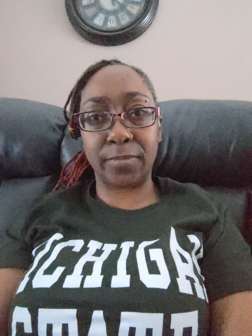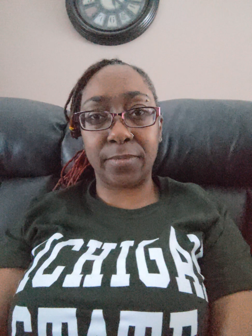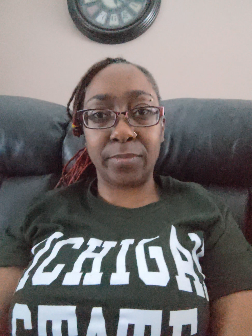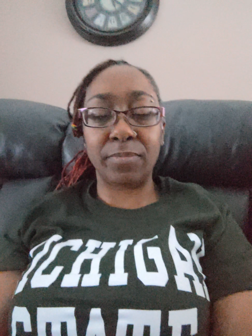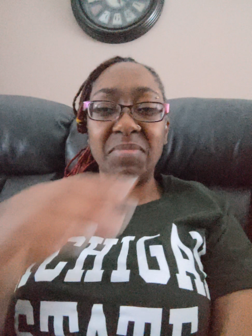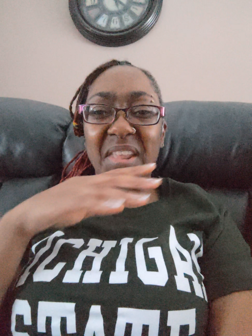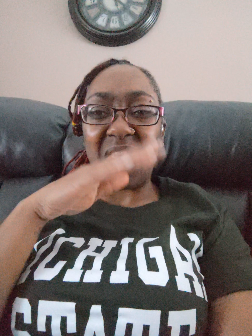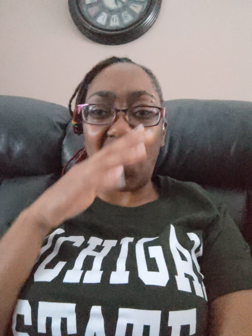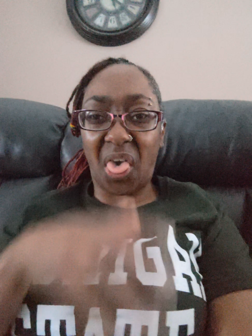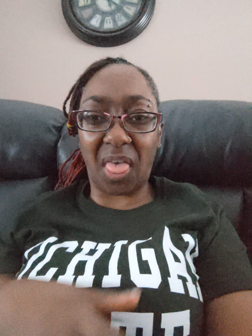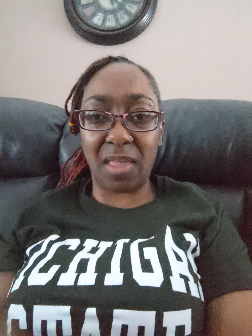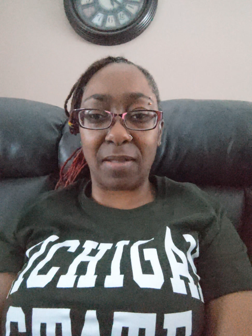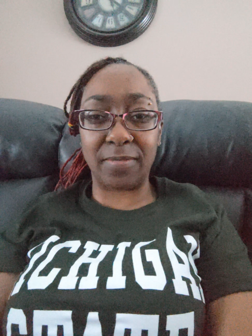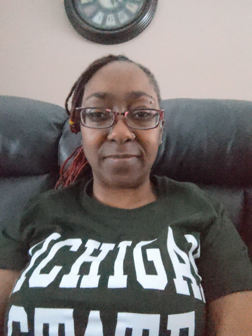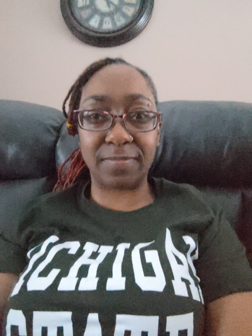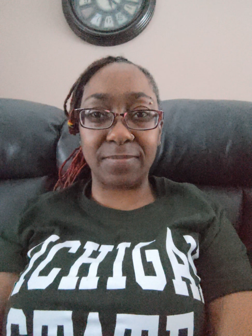yucky